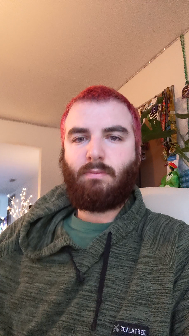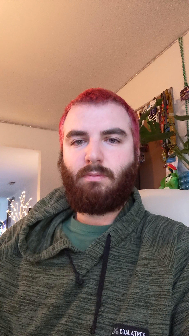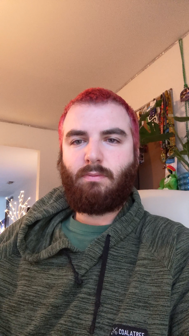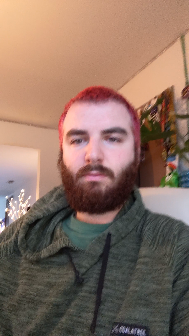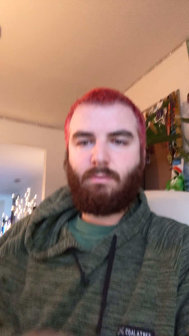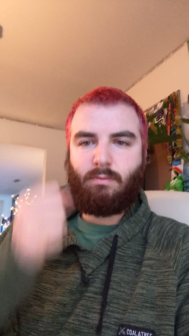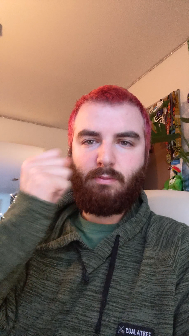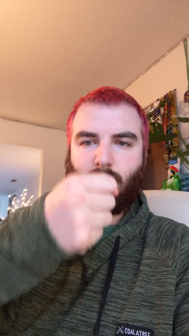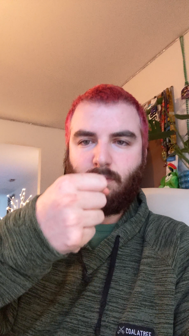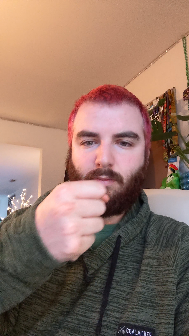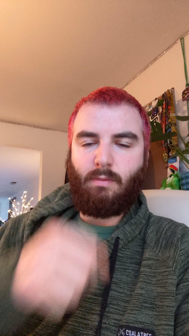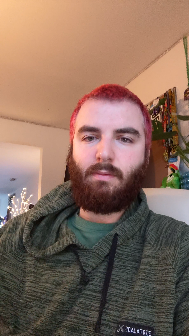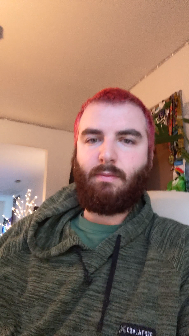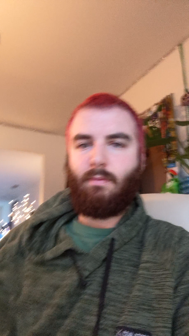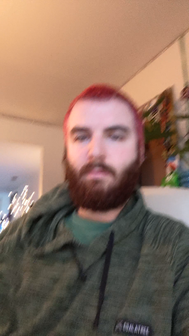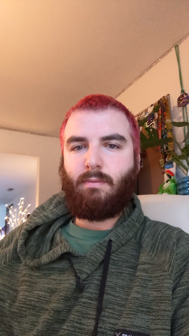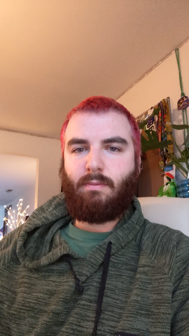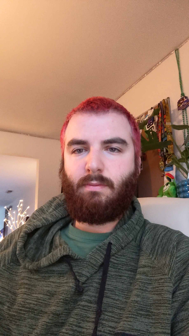hit